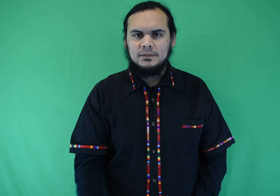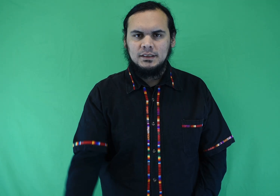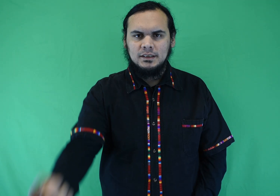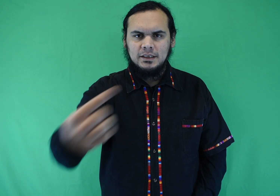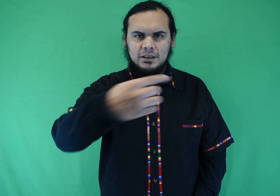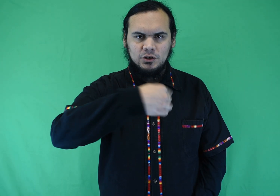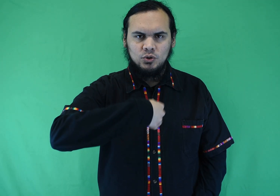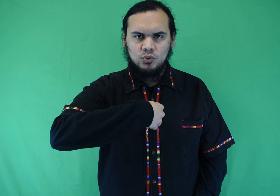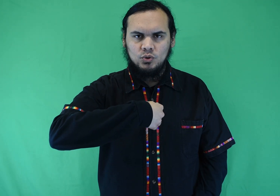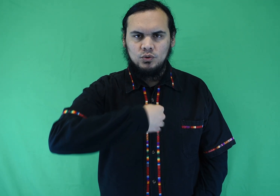yo